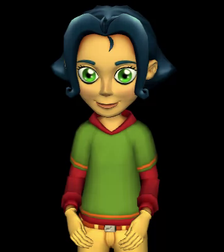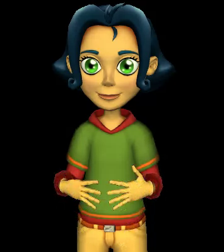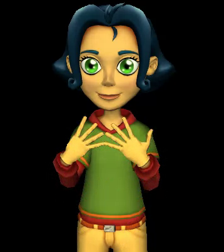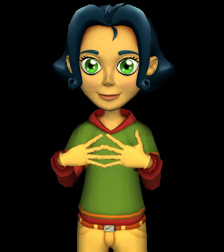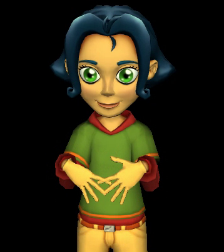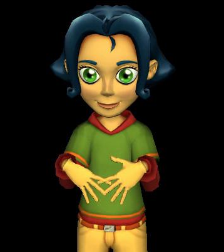19